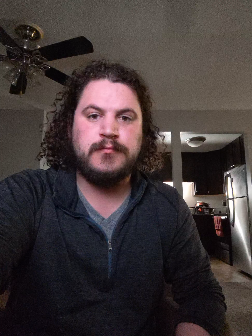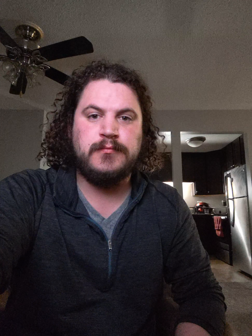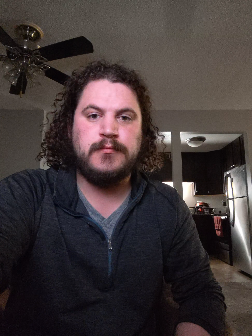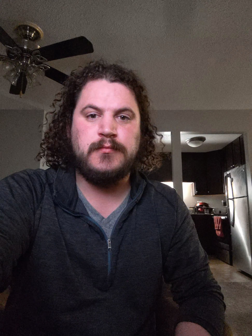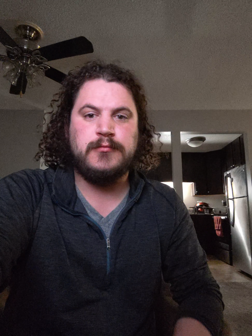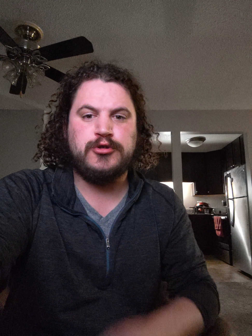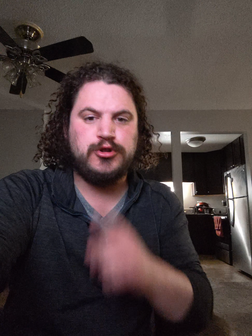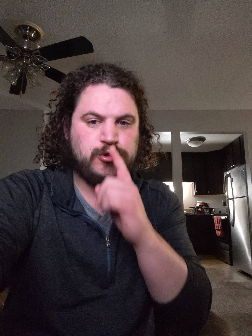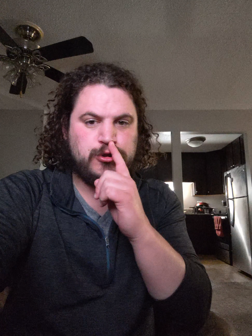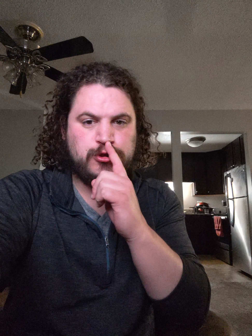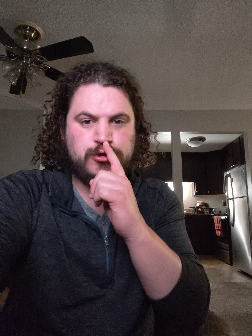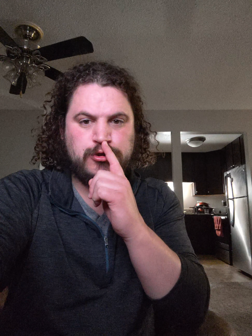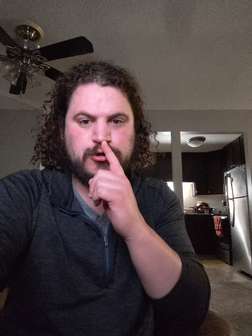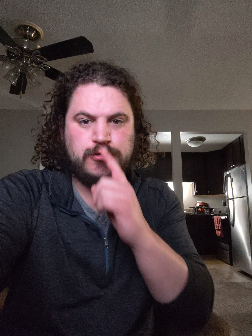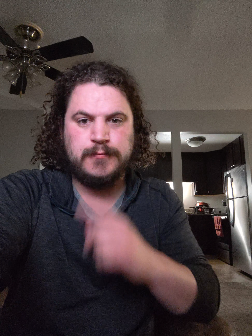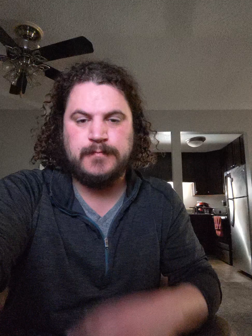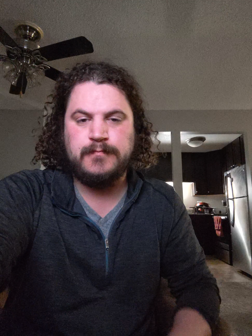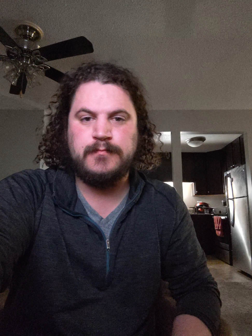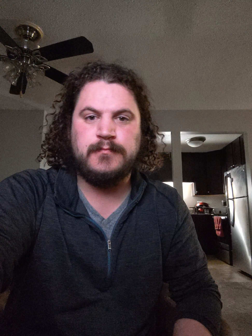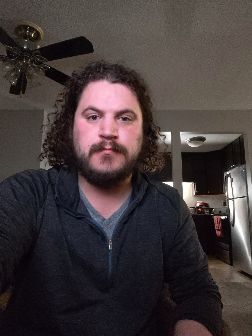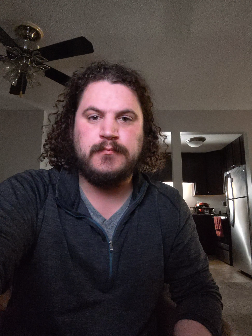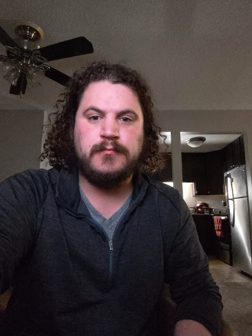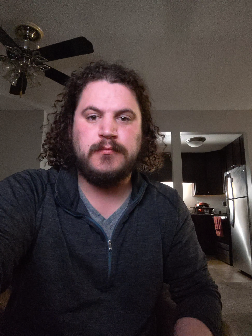shhh